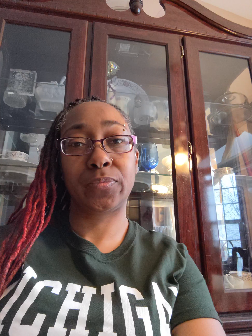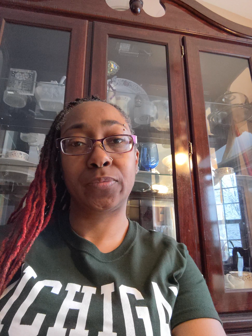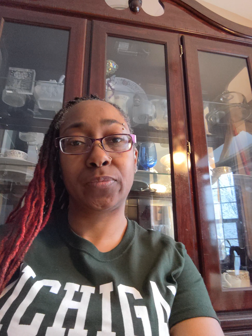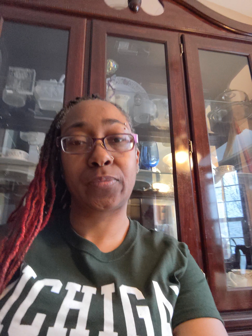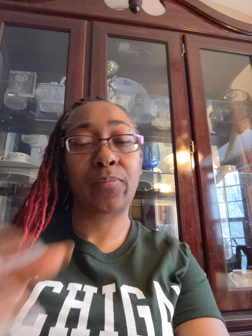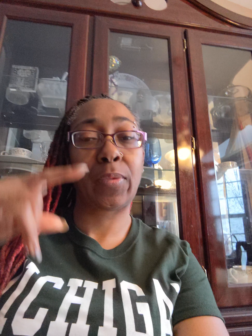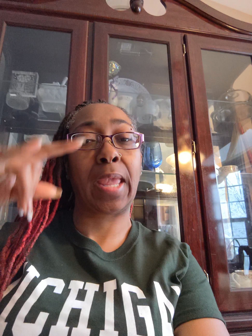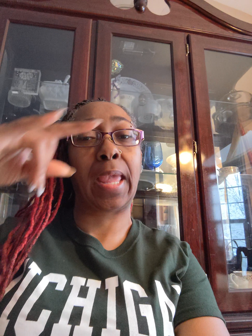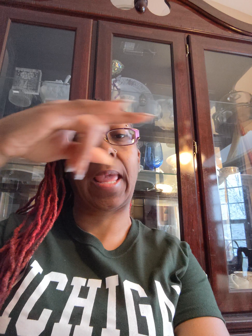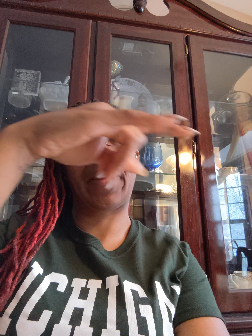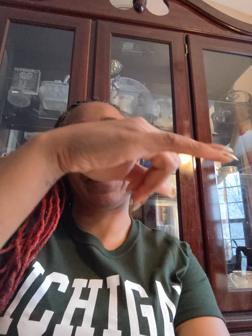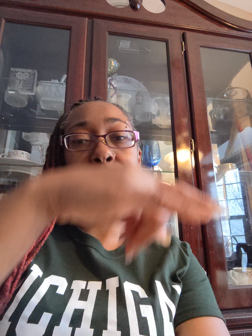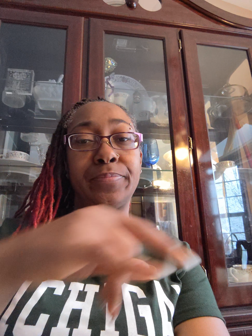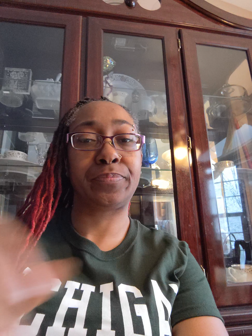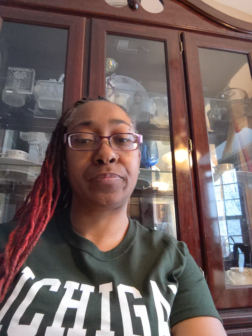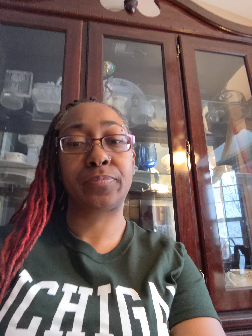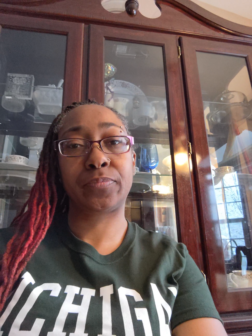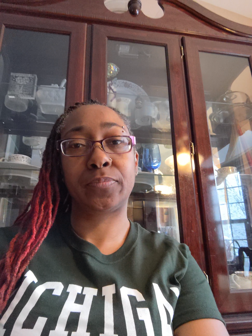airplane